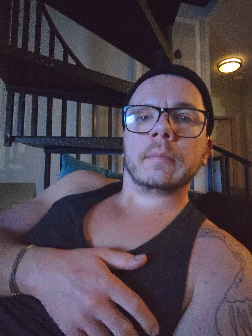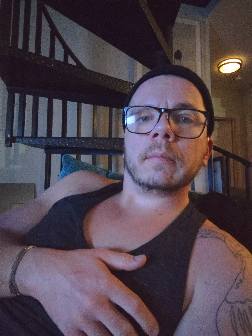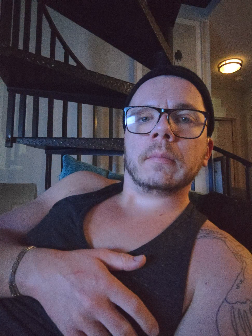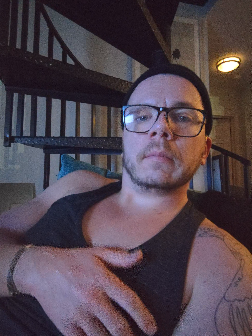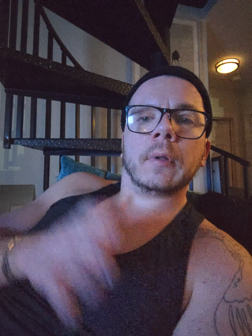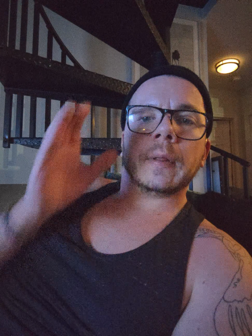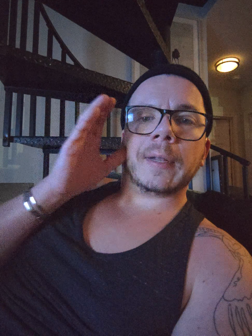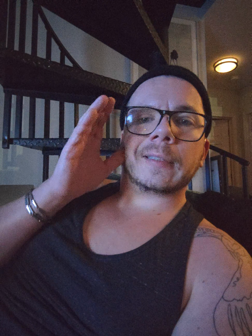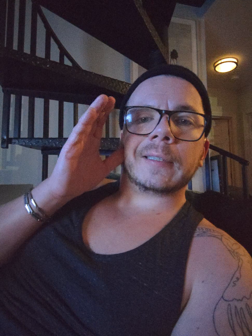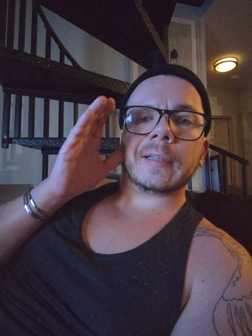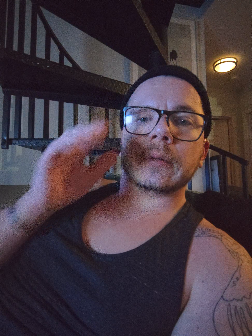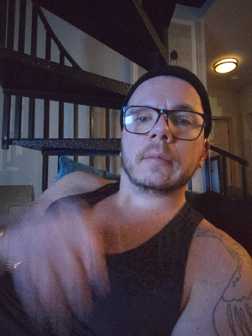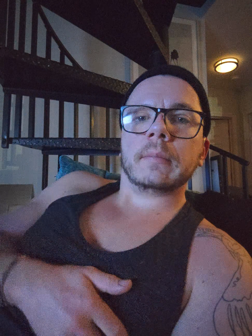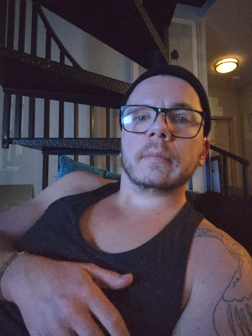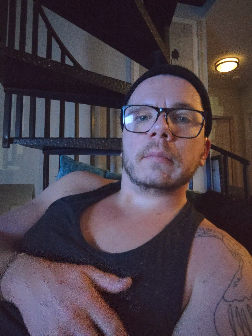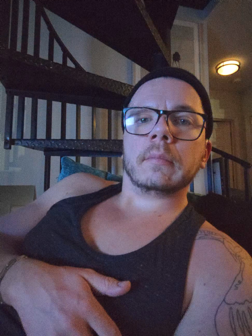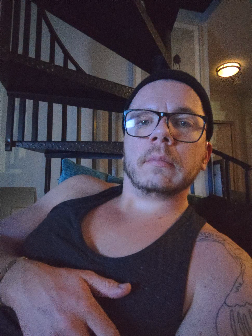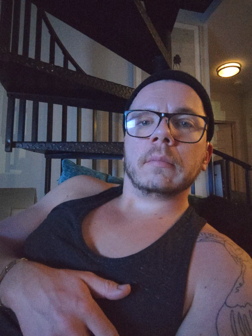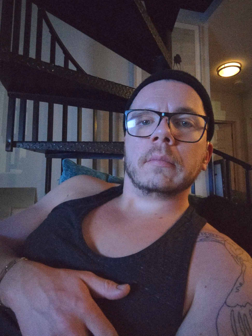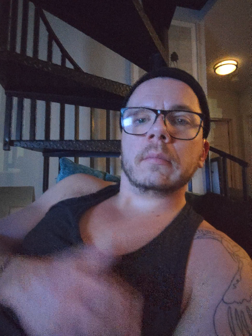listen